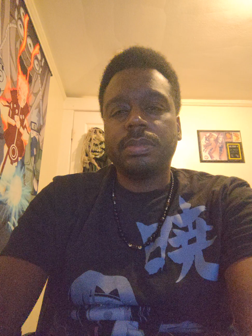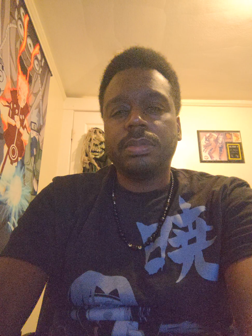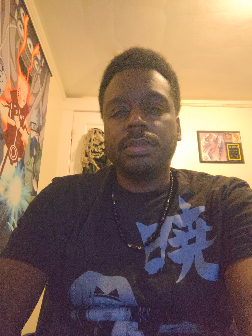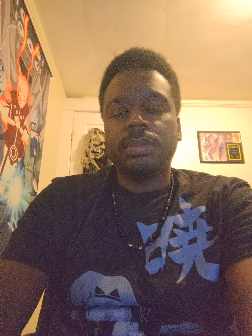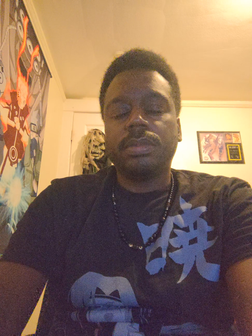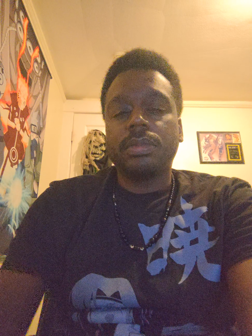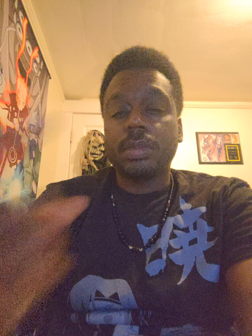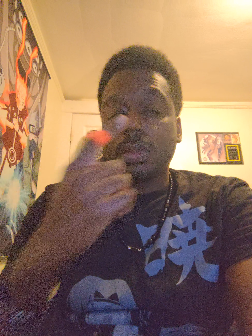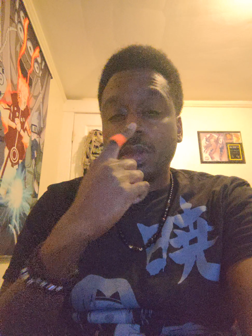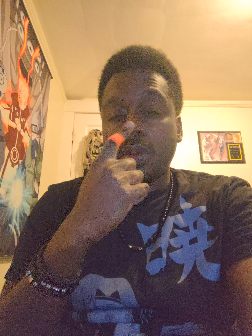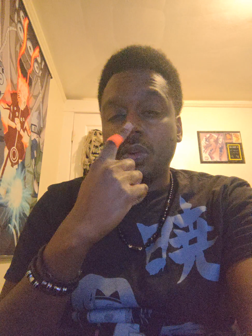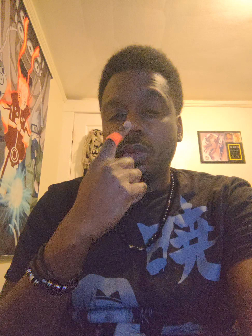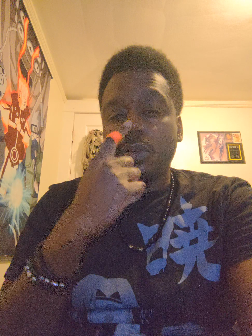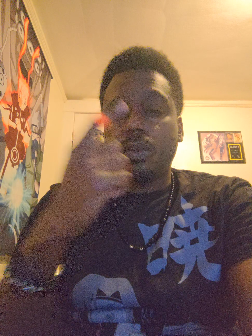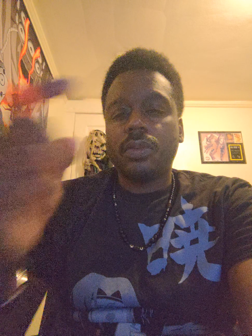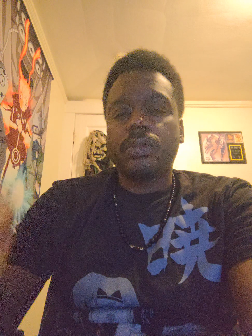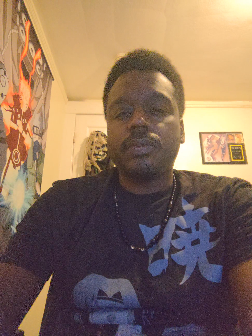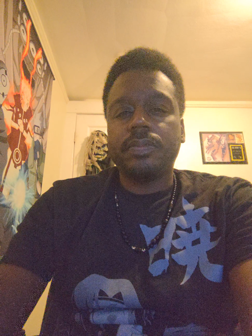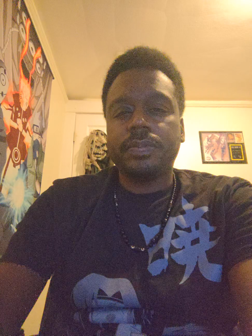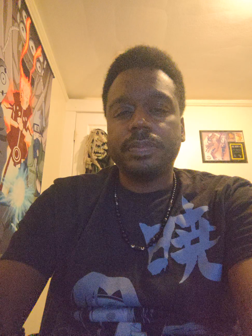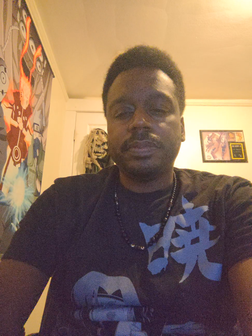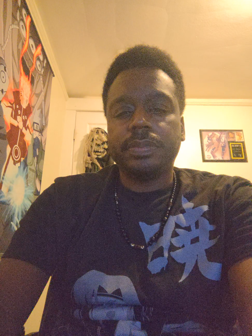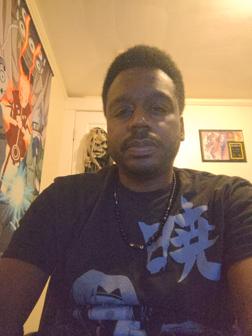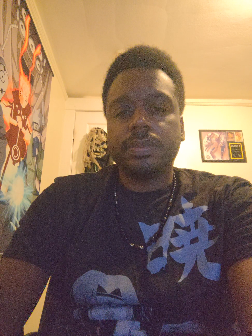nose